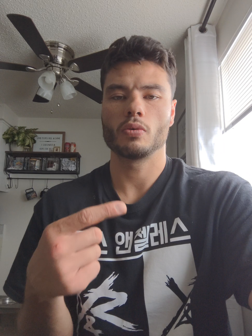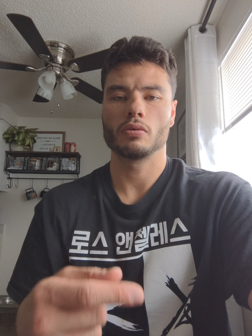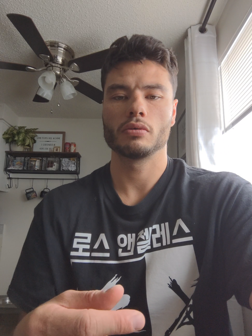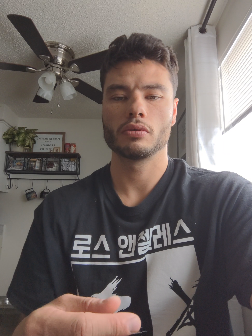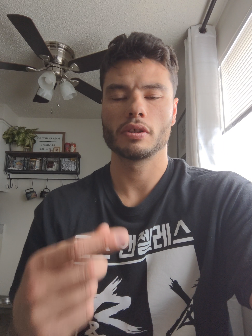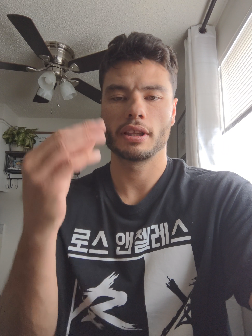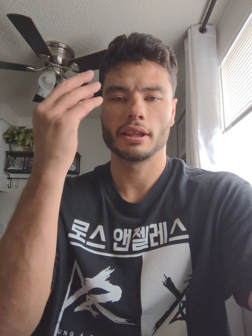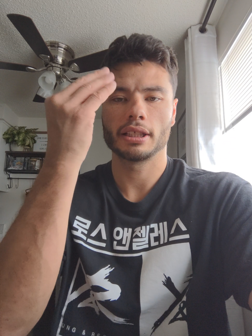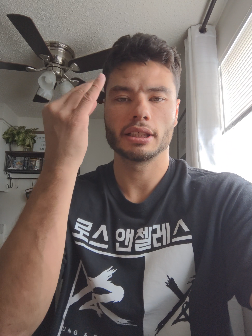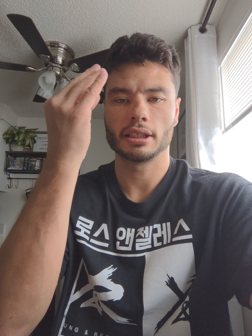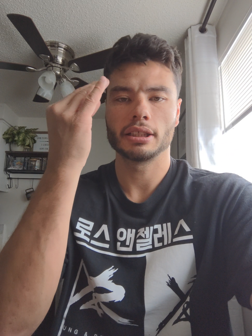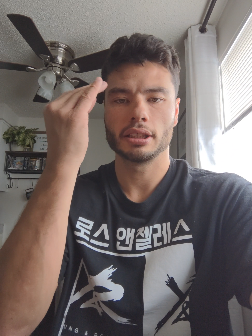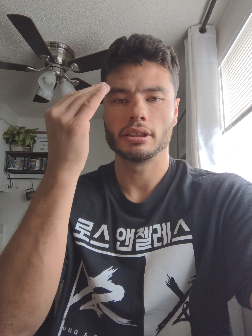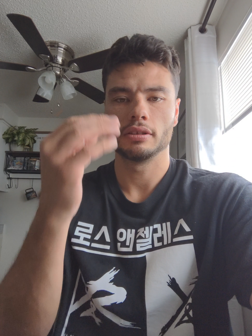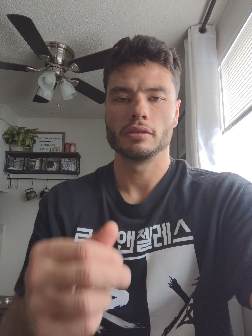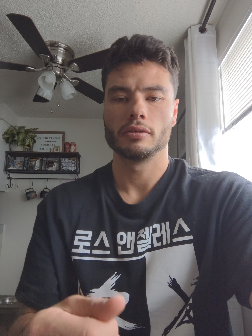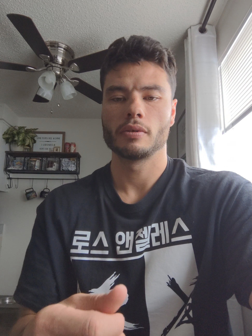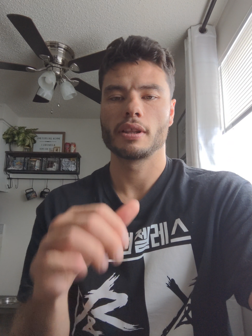think